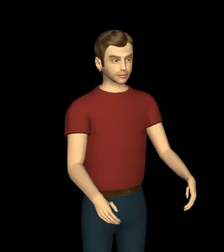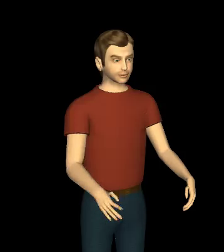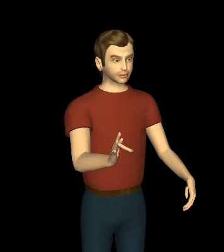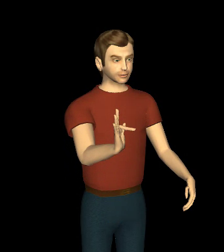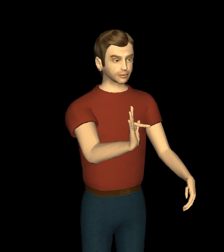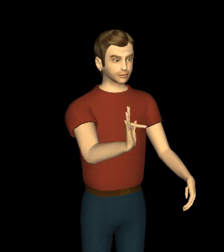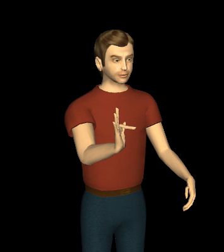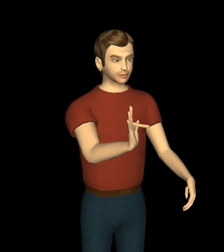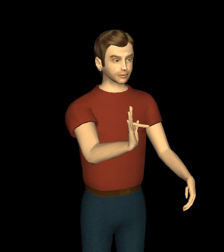أخ